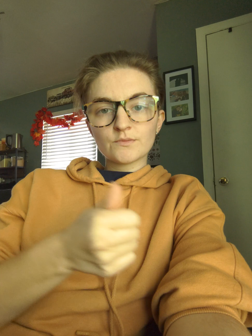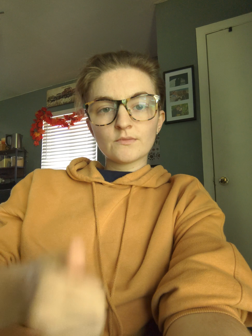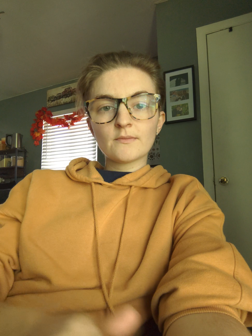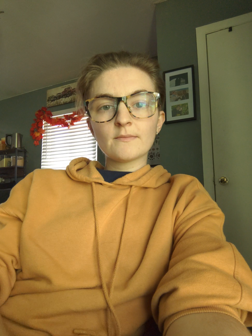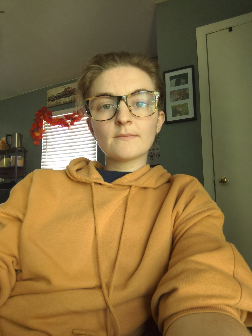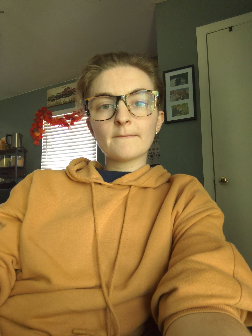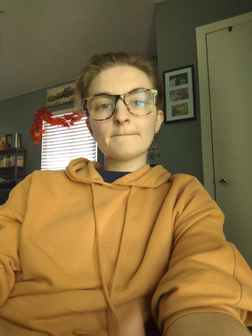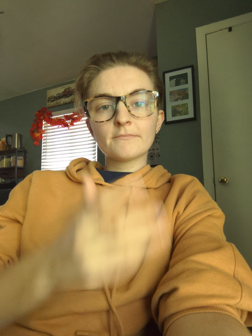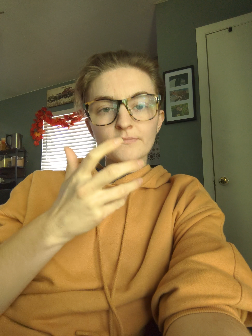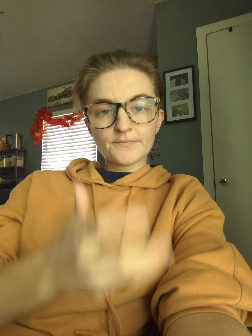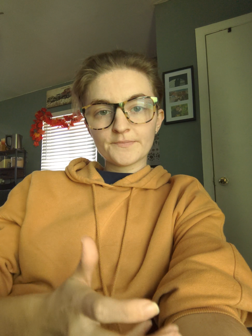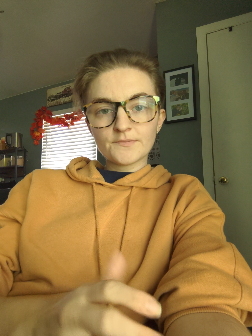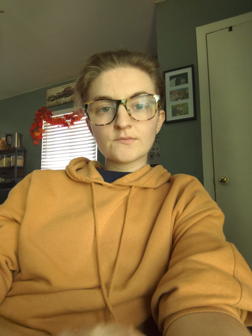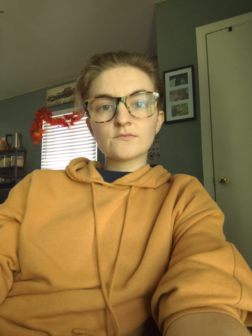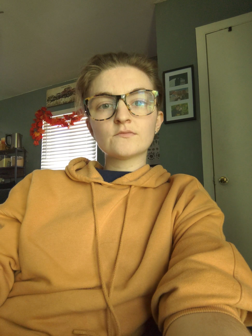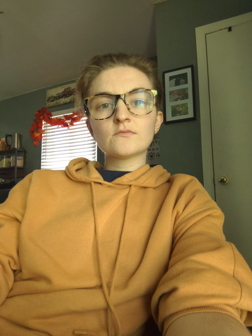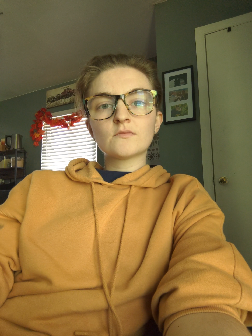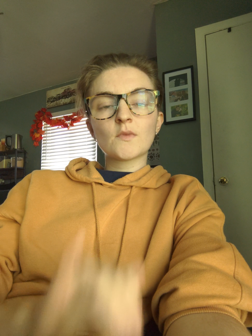heavy